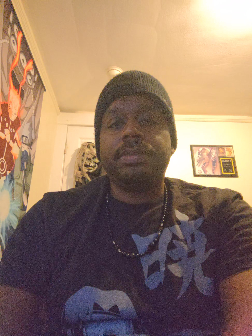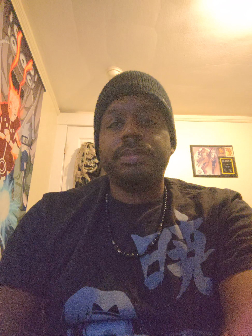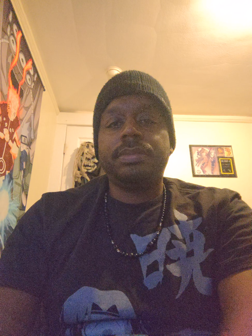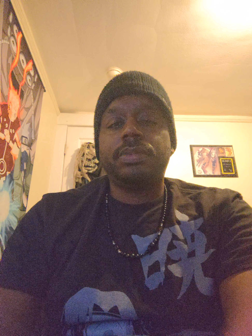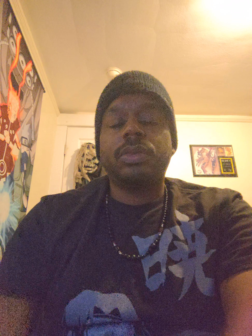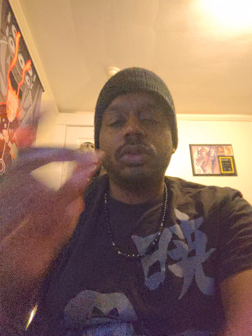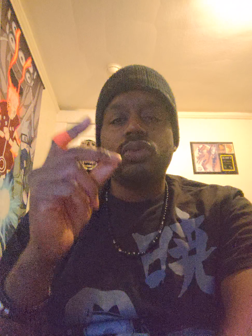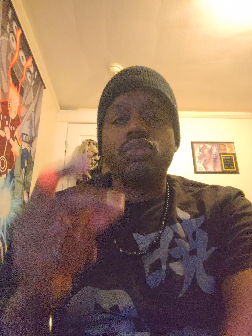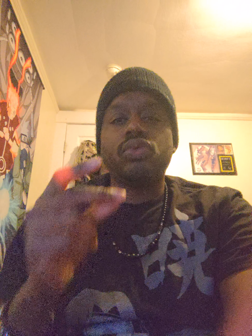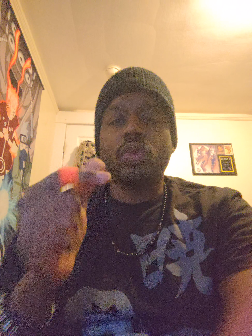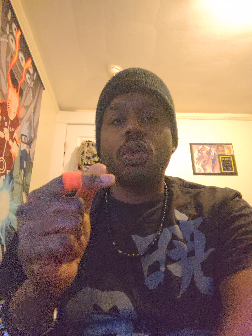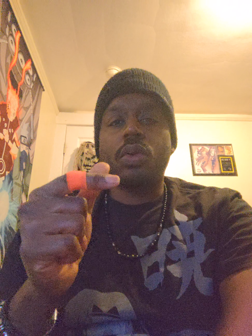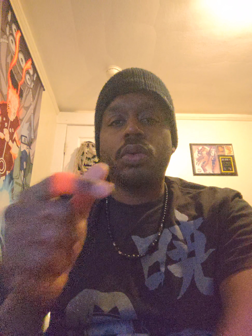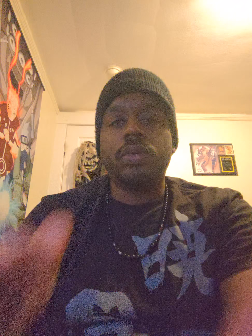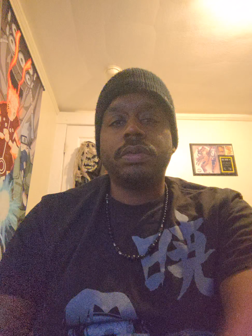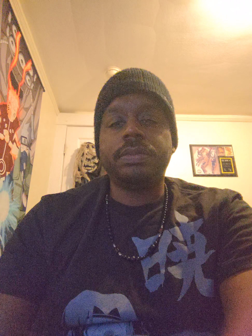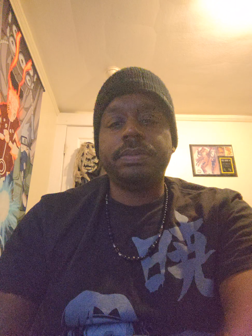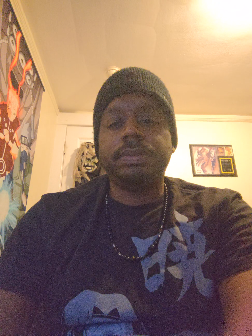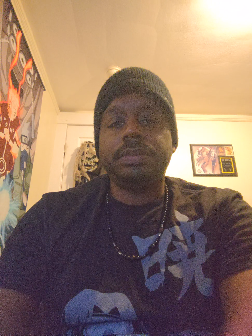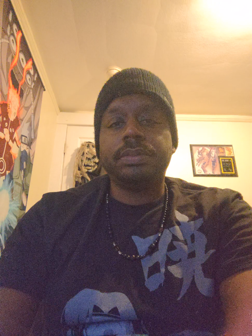dog